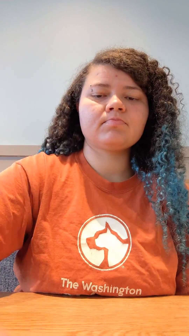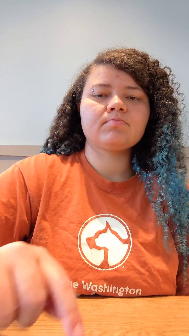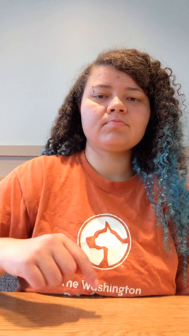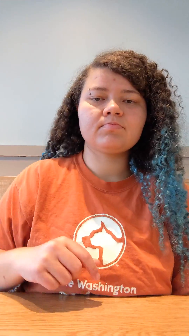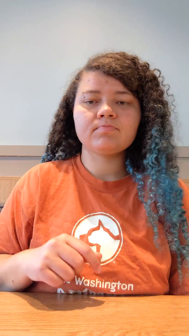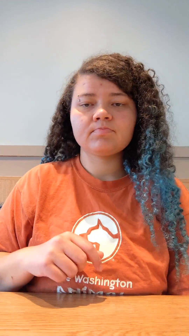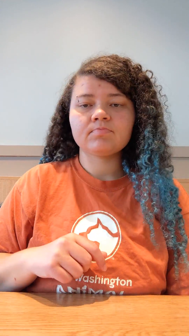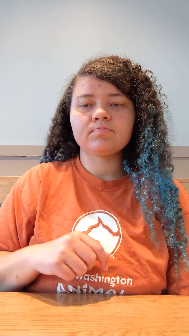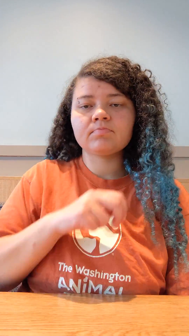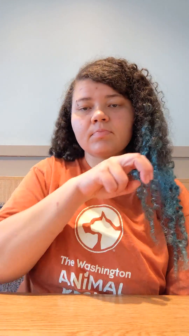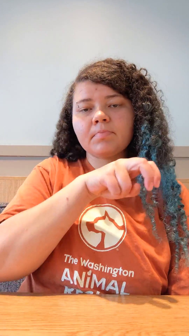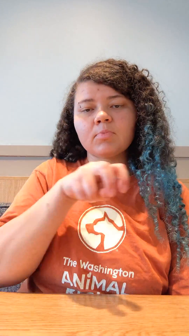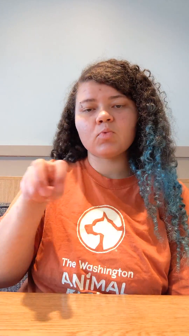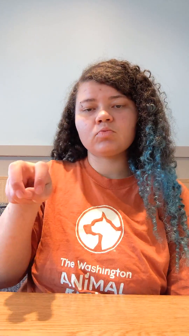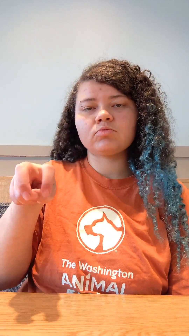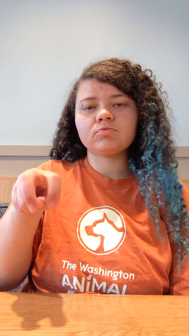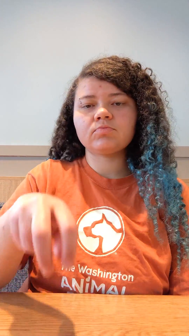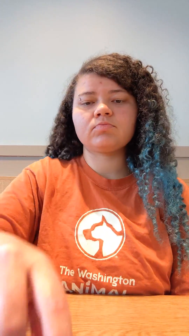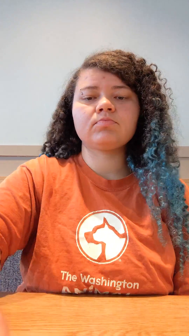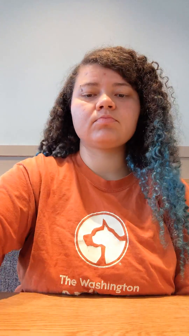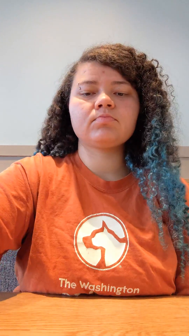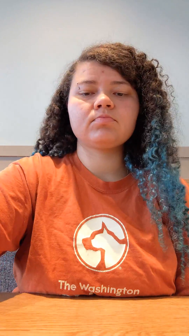porch